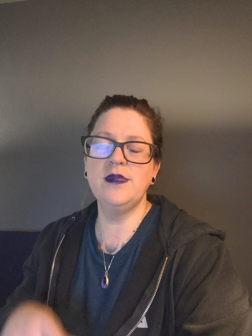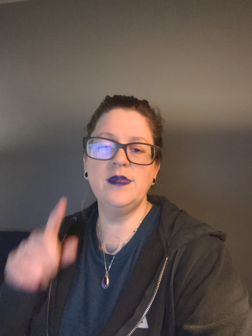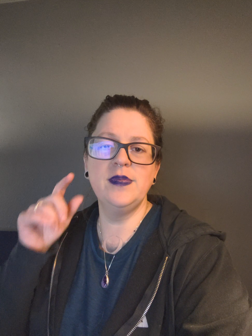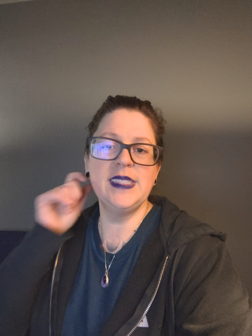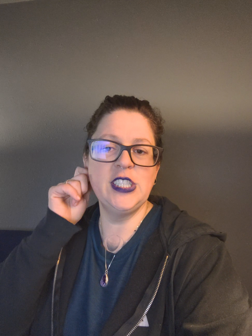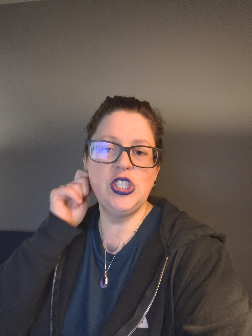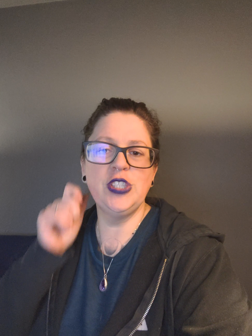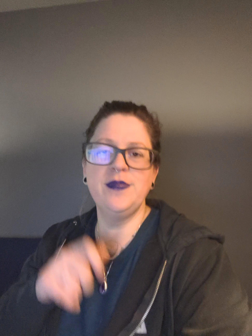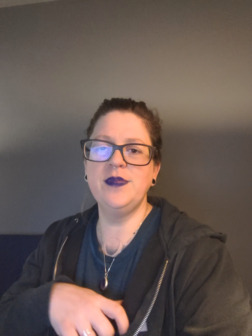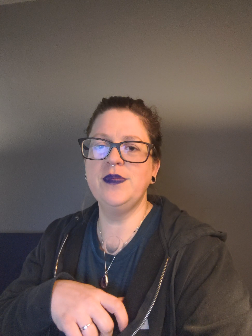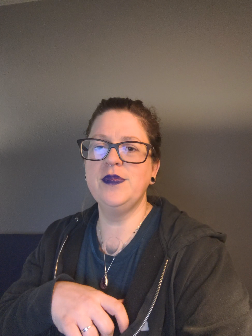ear